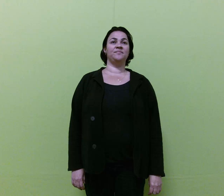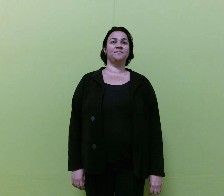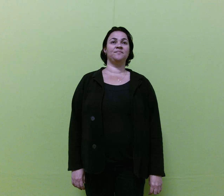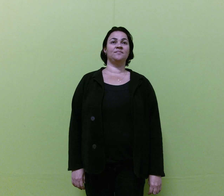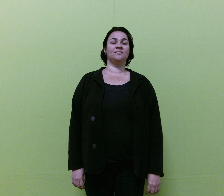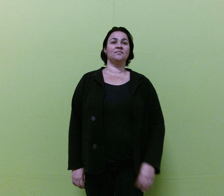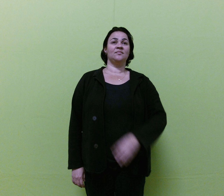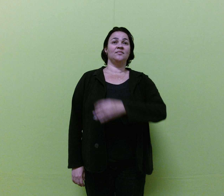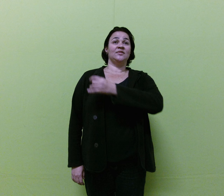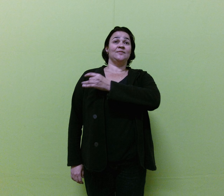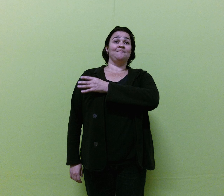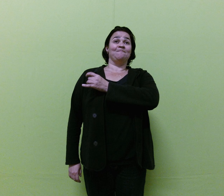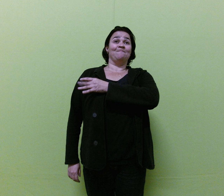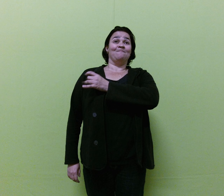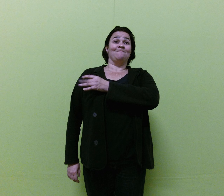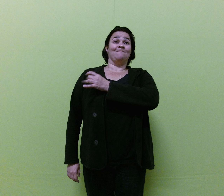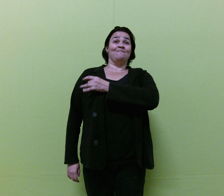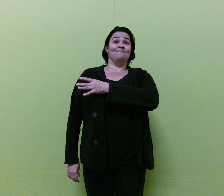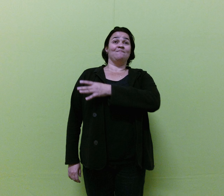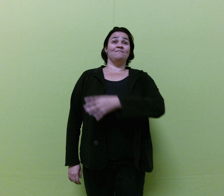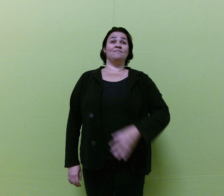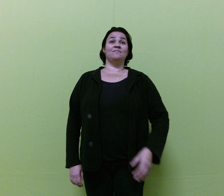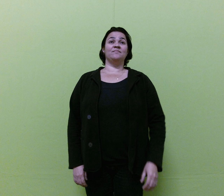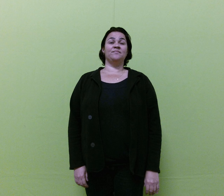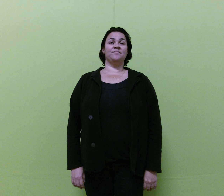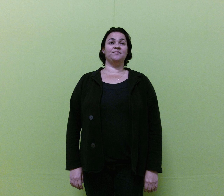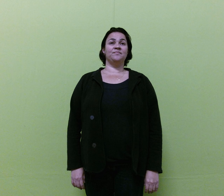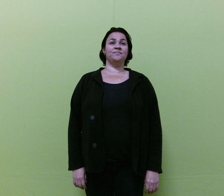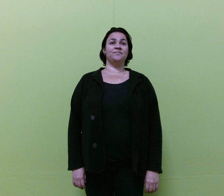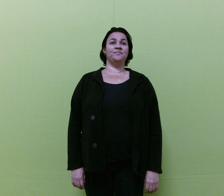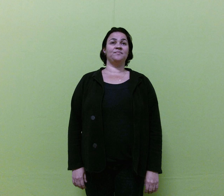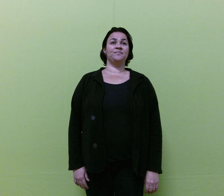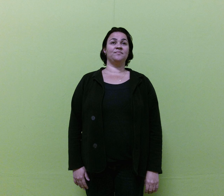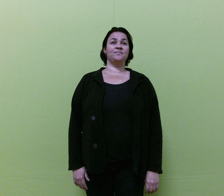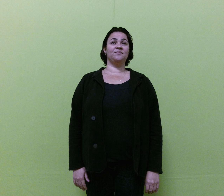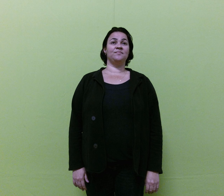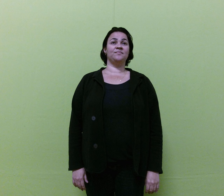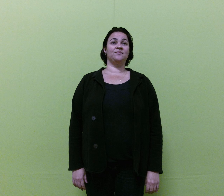medo